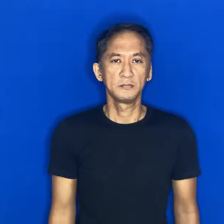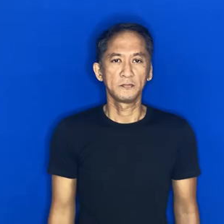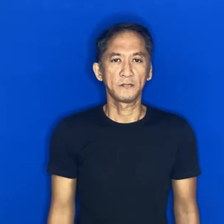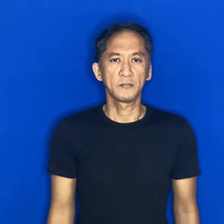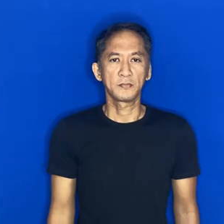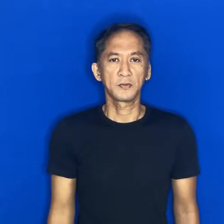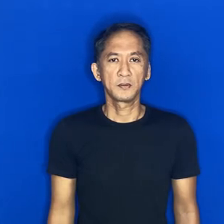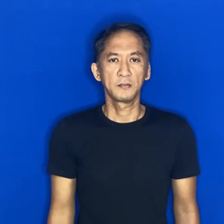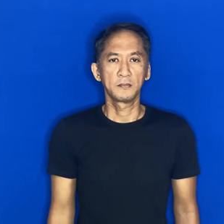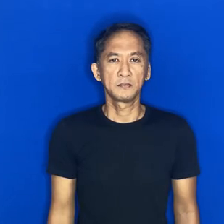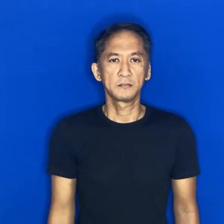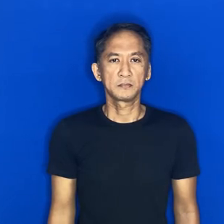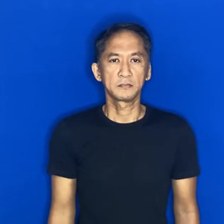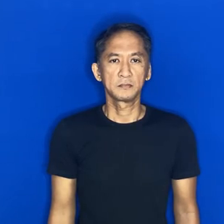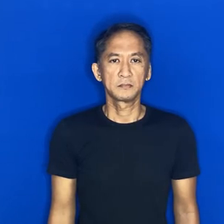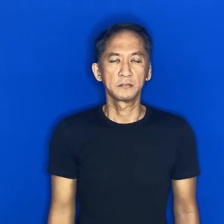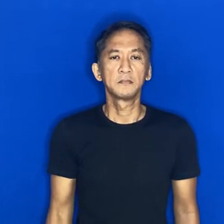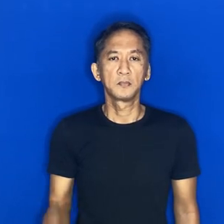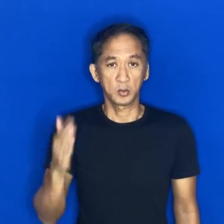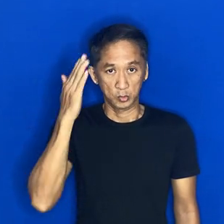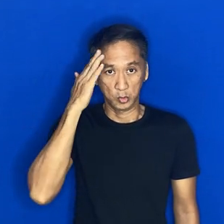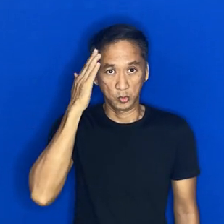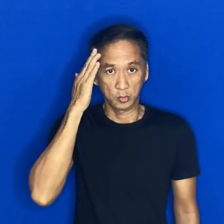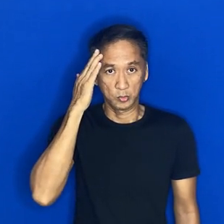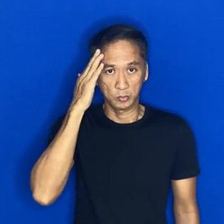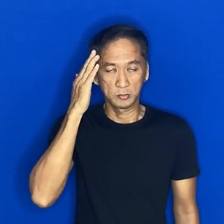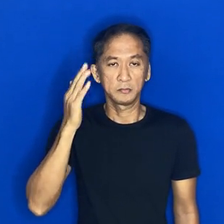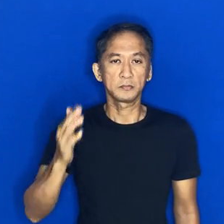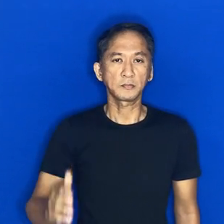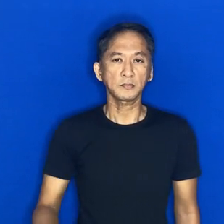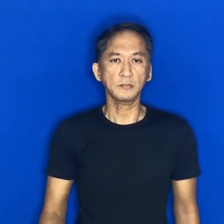know